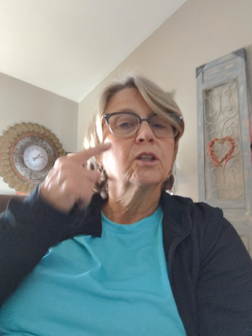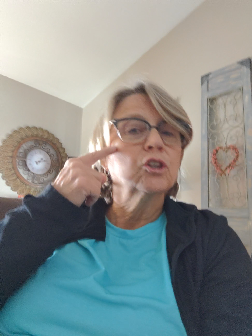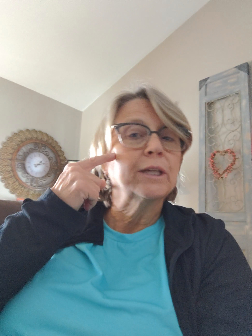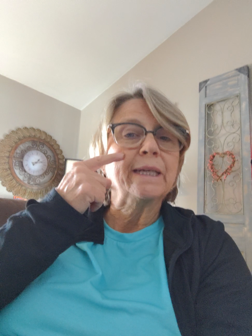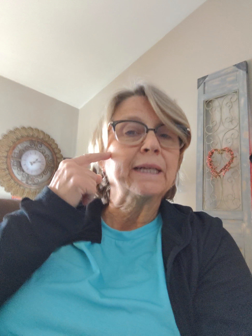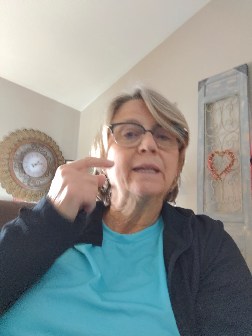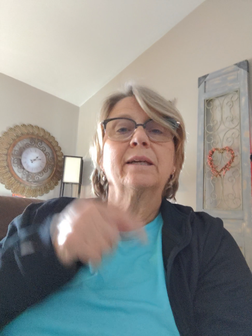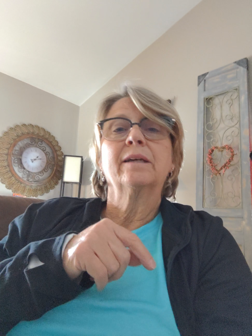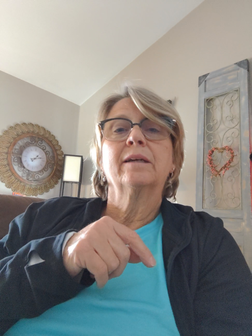cheek